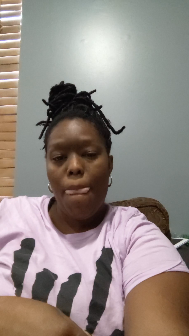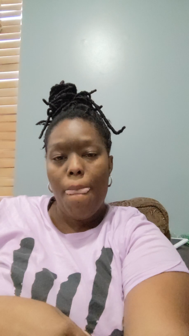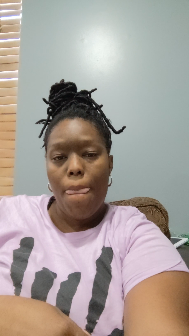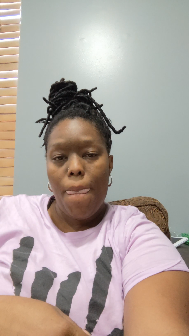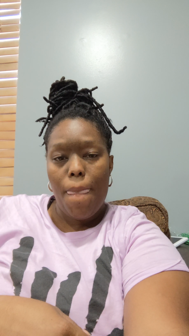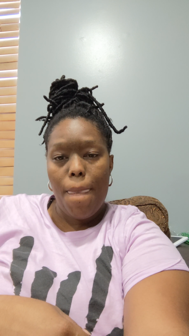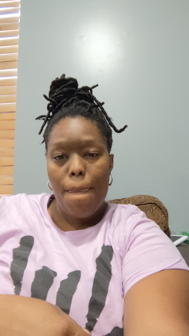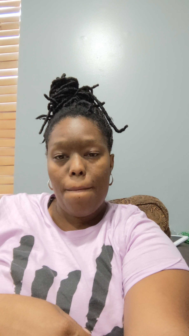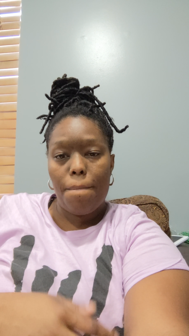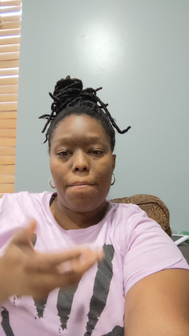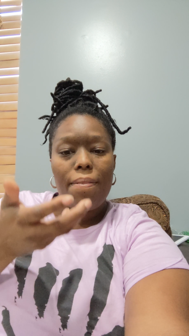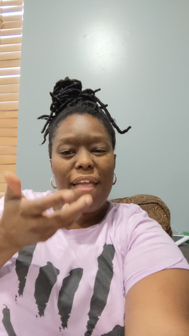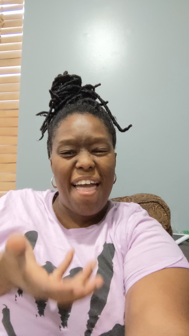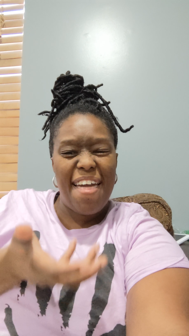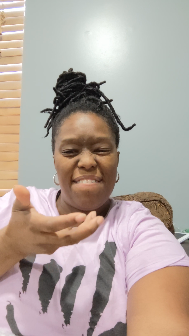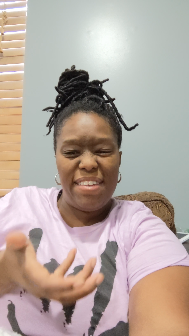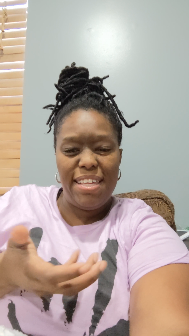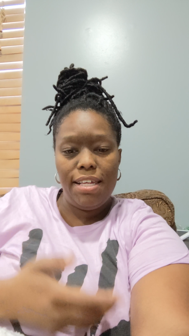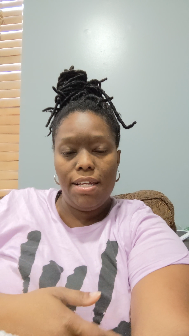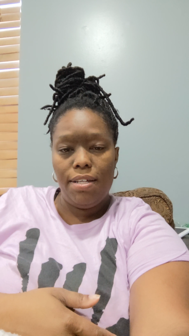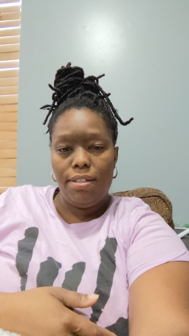heavy